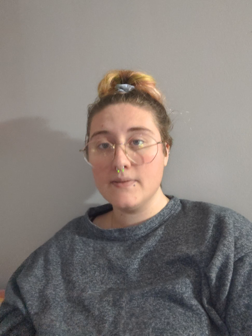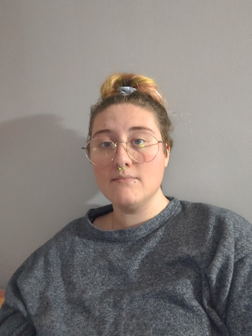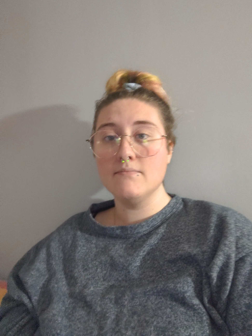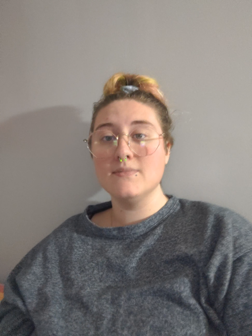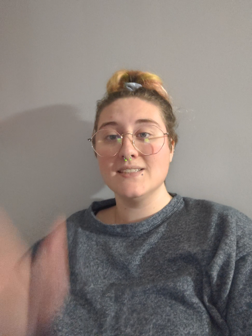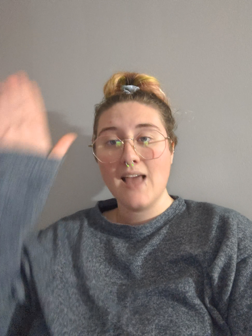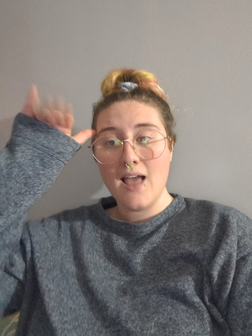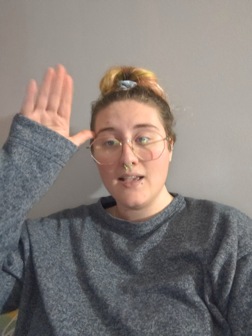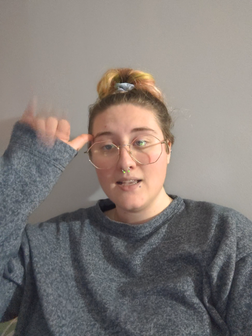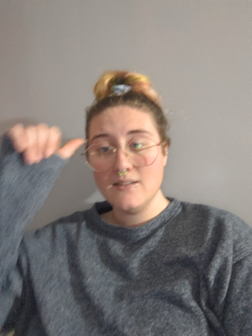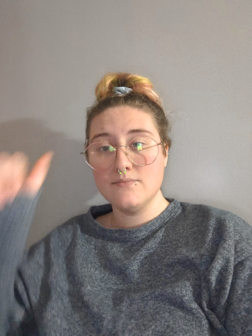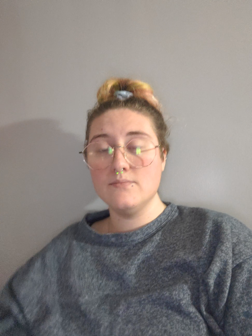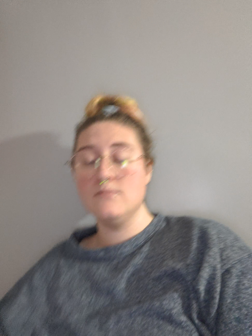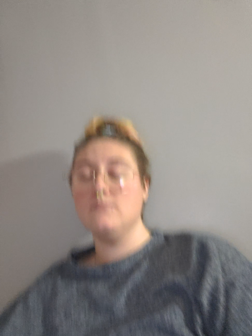donkey